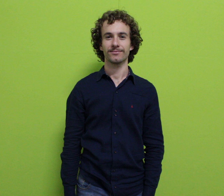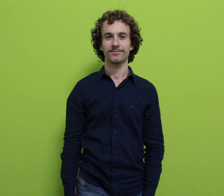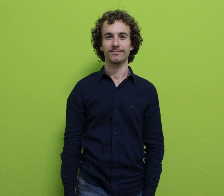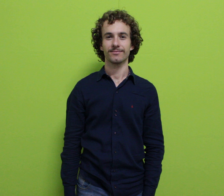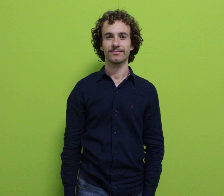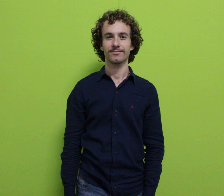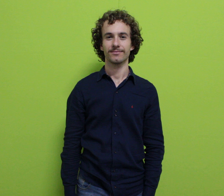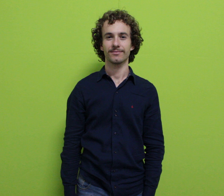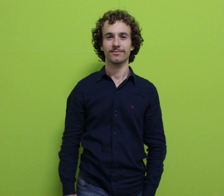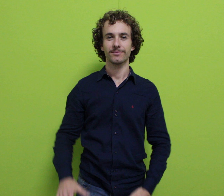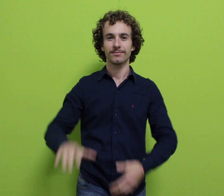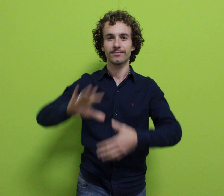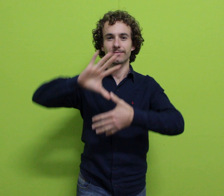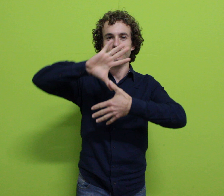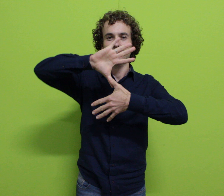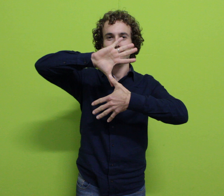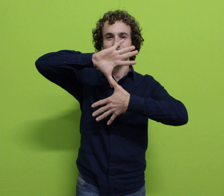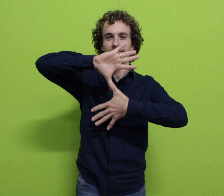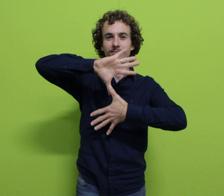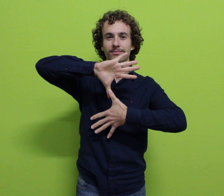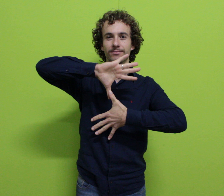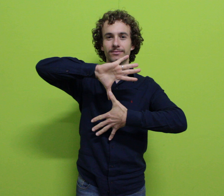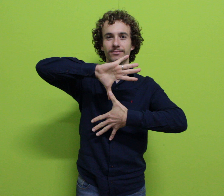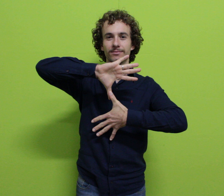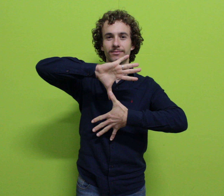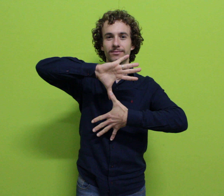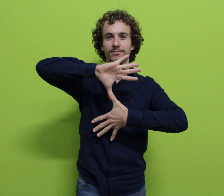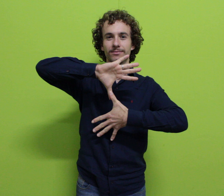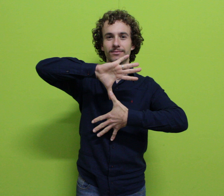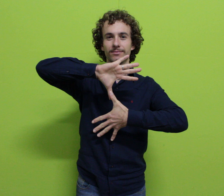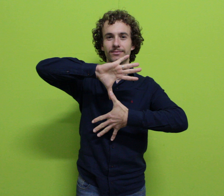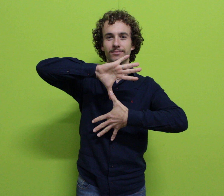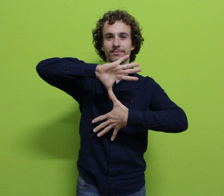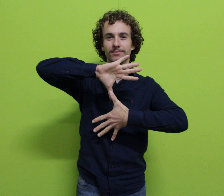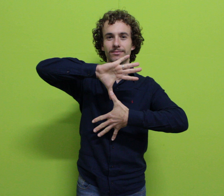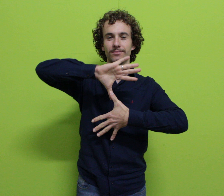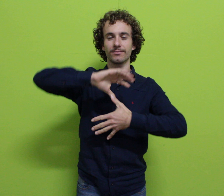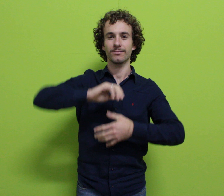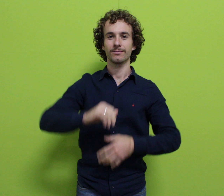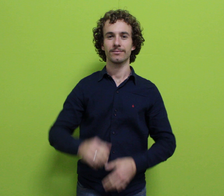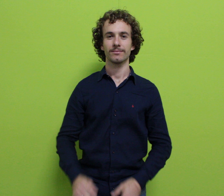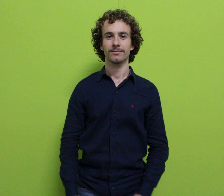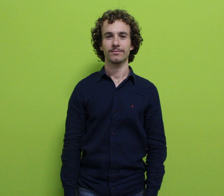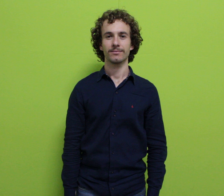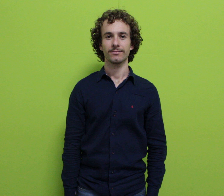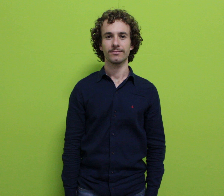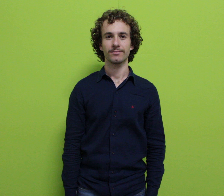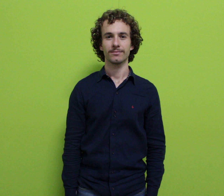América